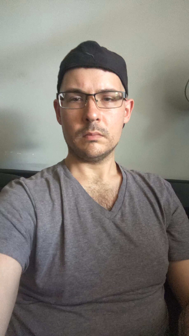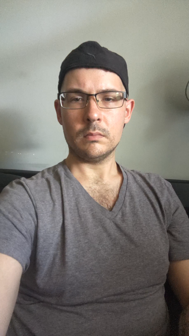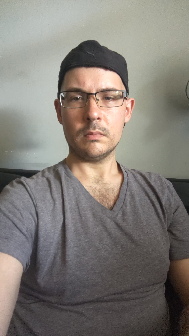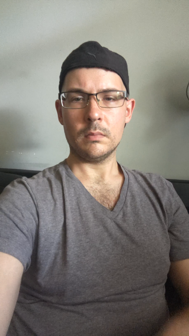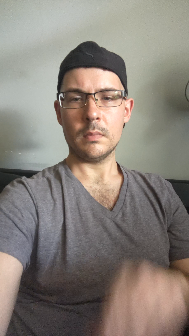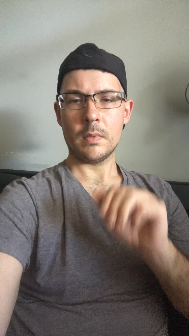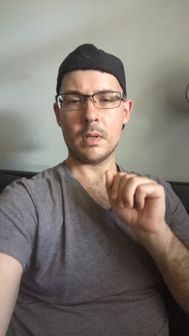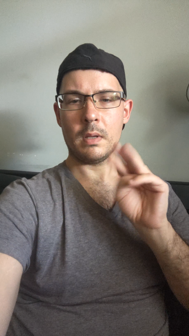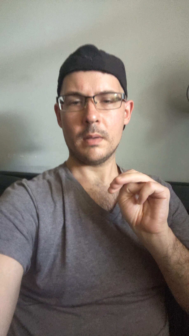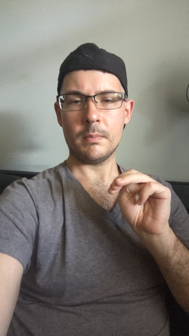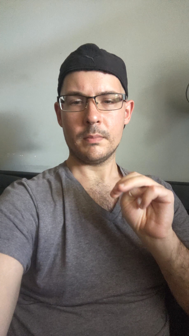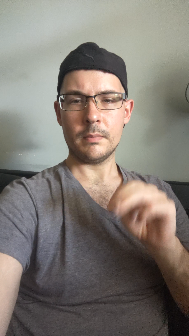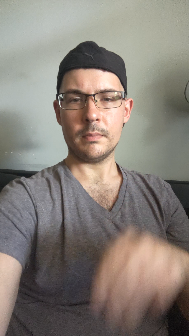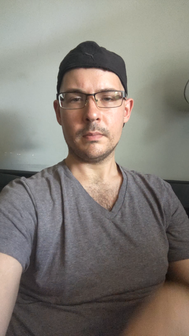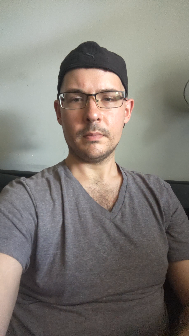am